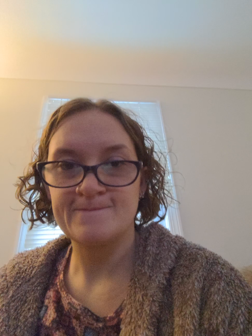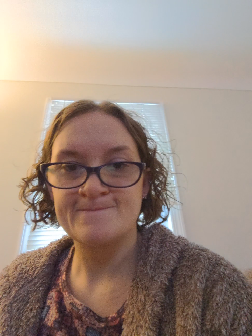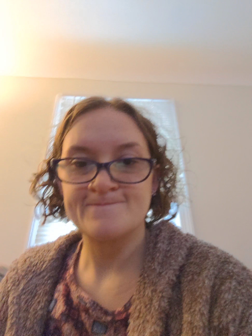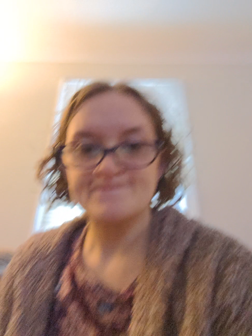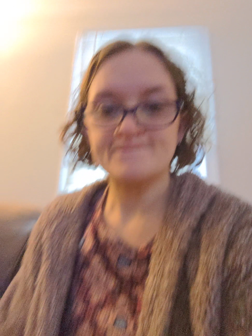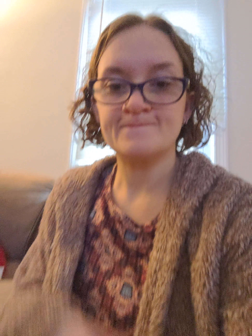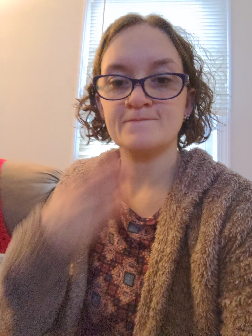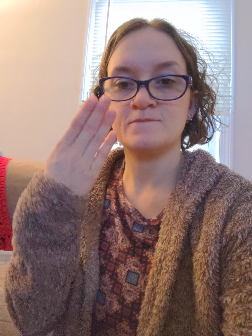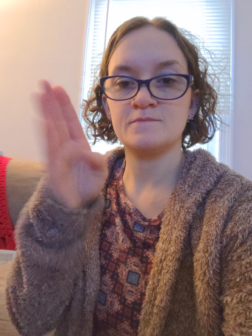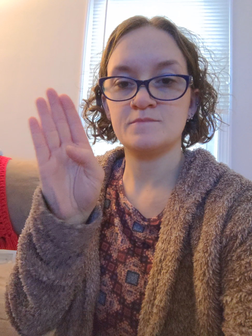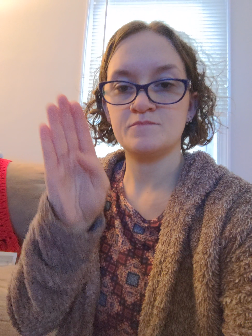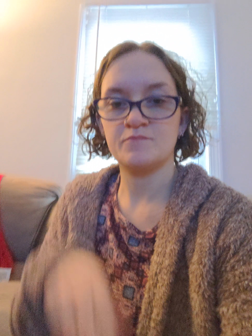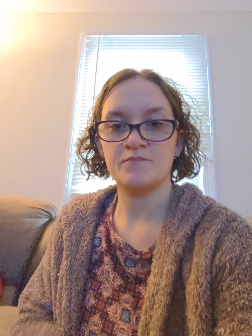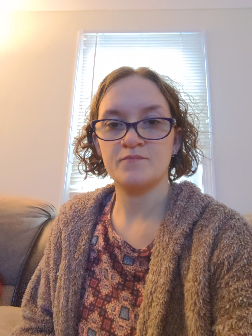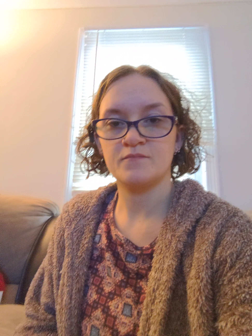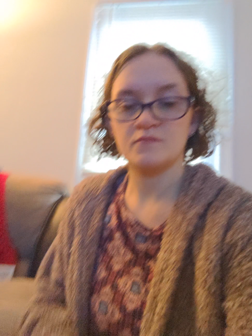blue